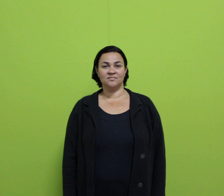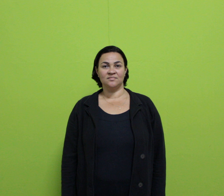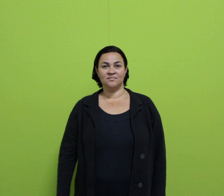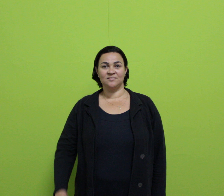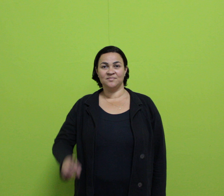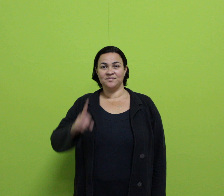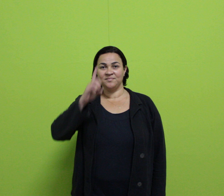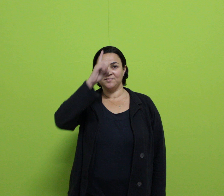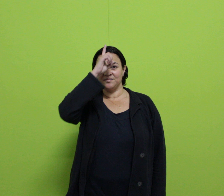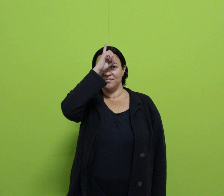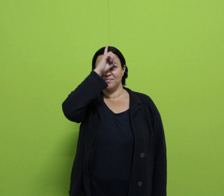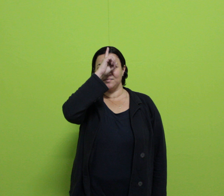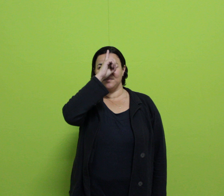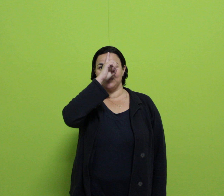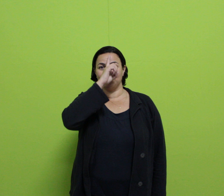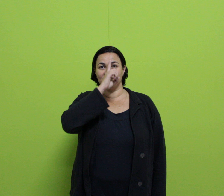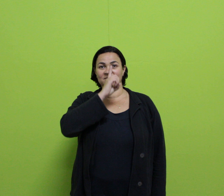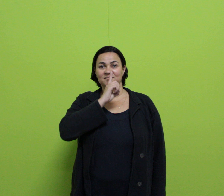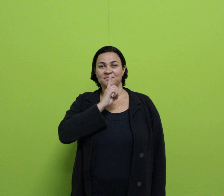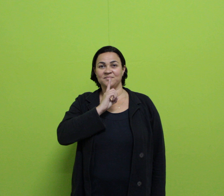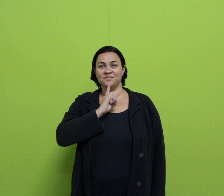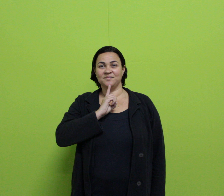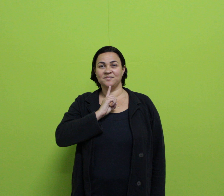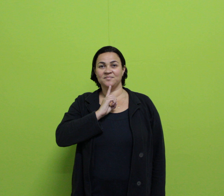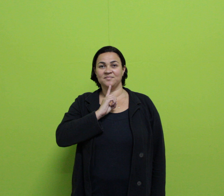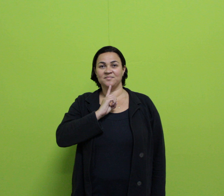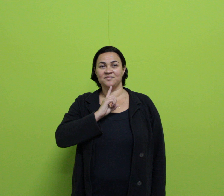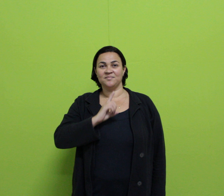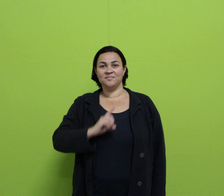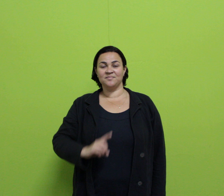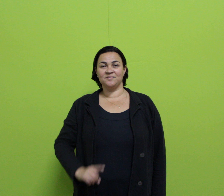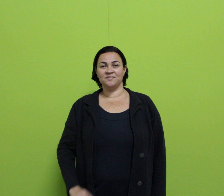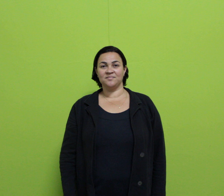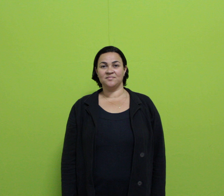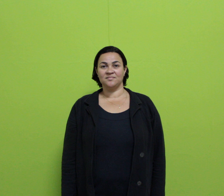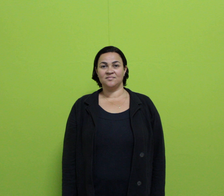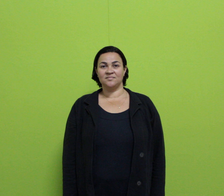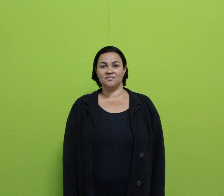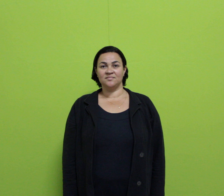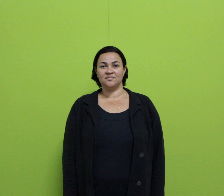amarelo